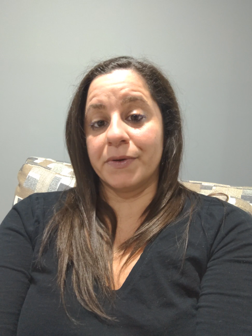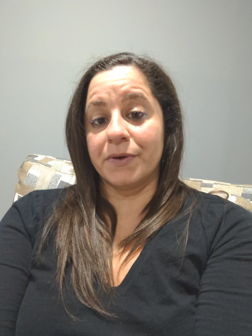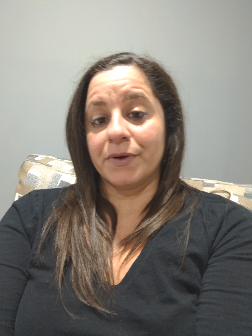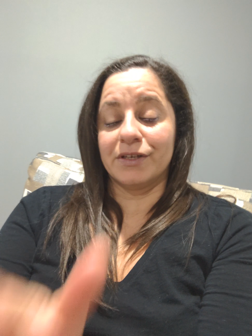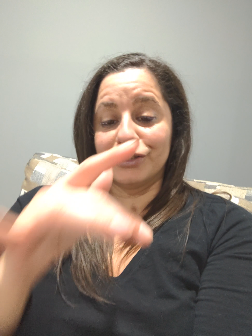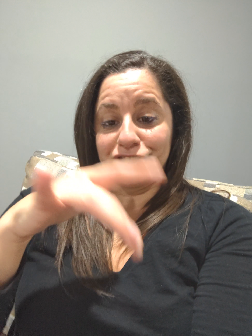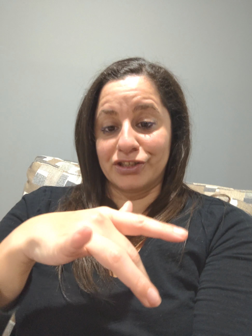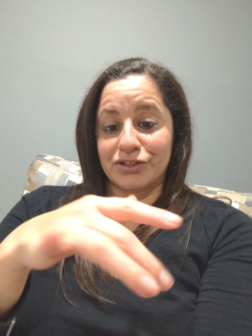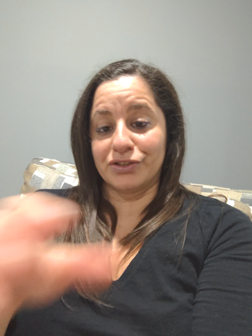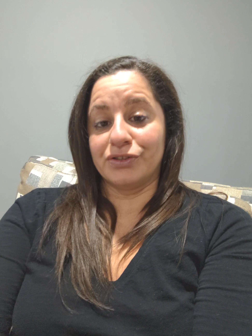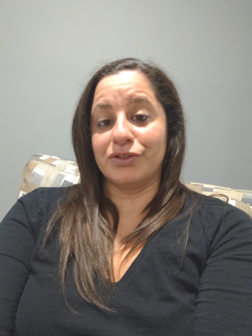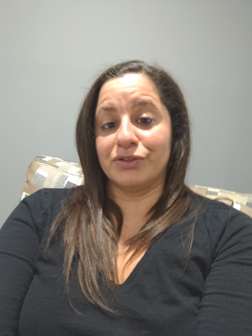touch